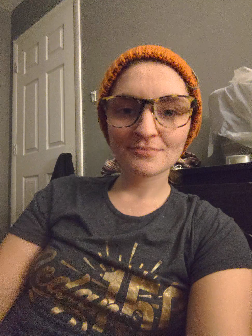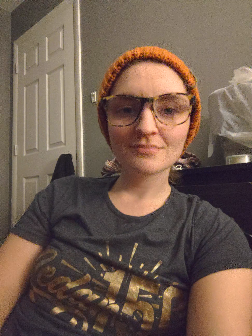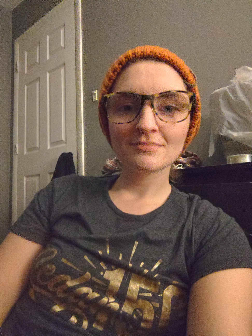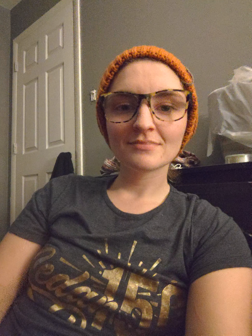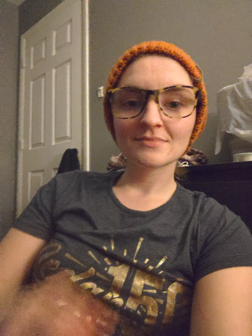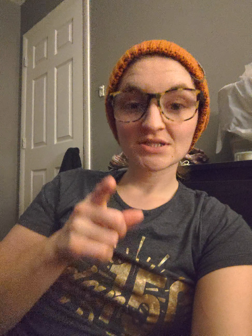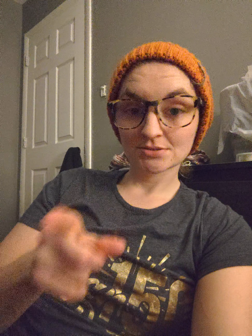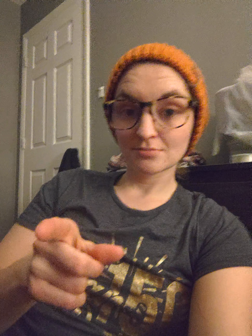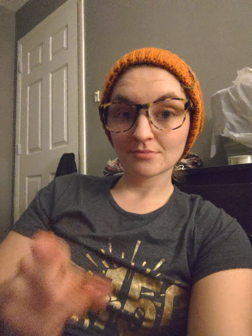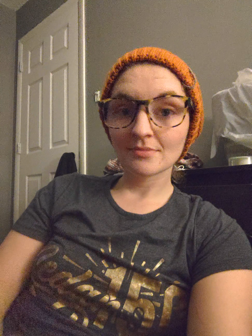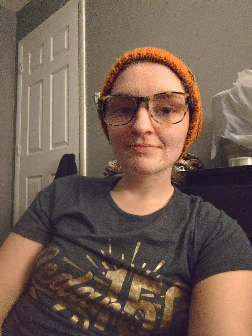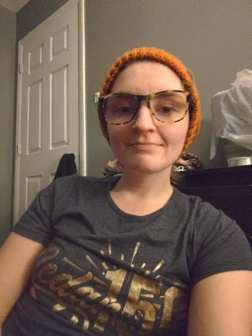he/she/it